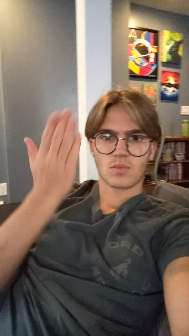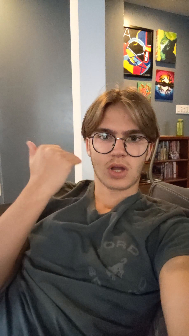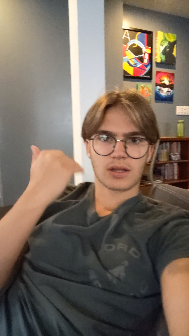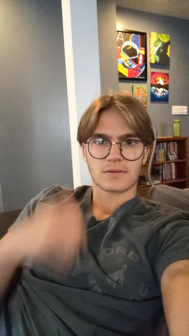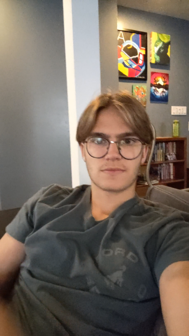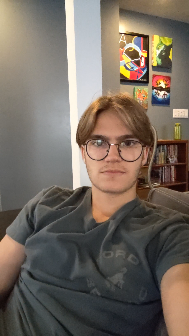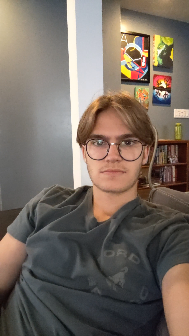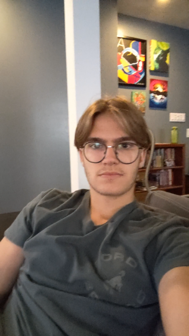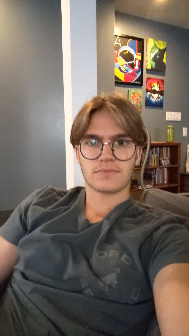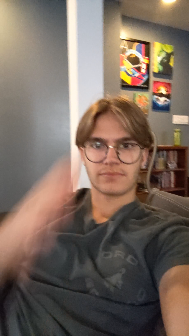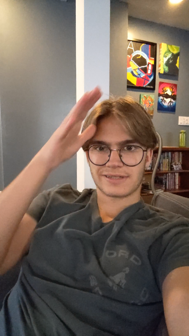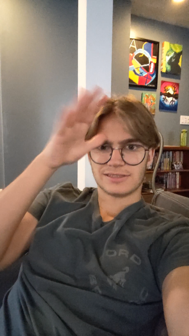deer